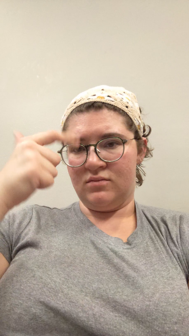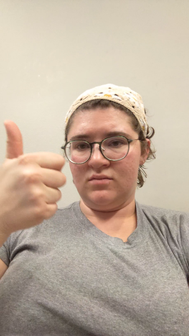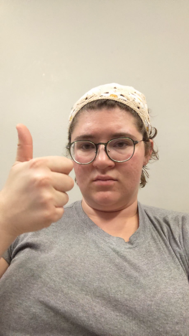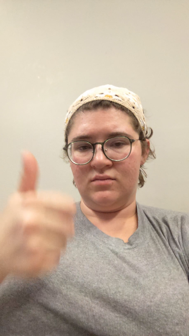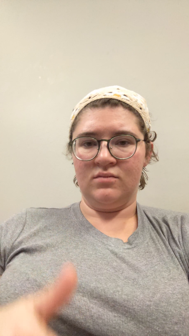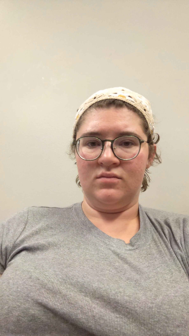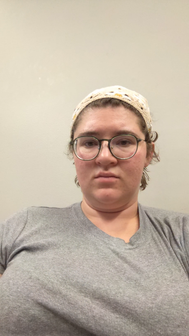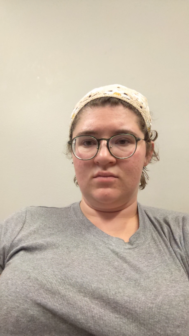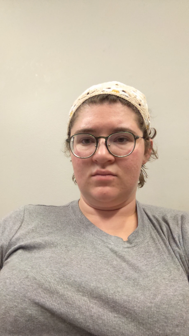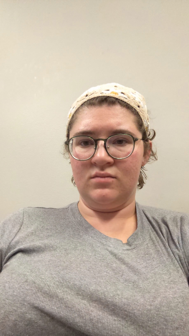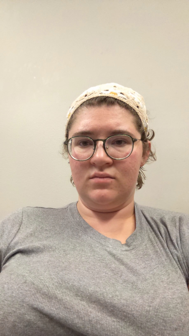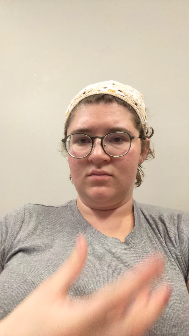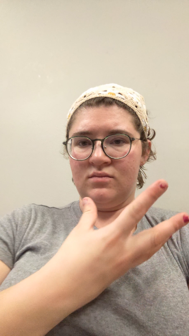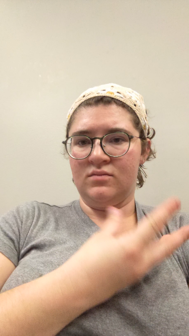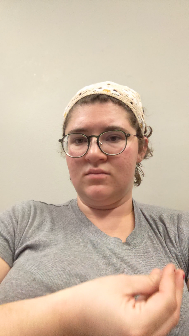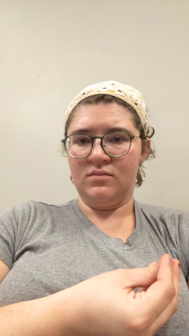poor